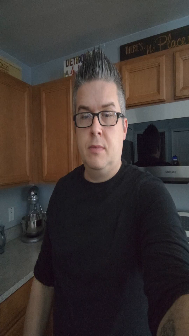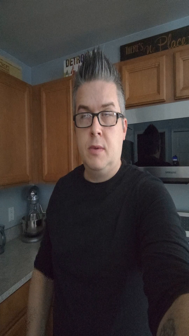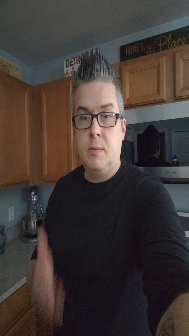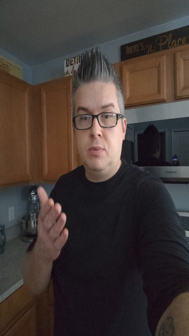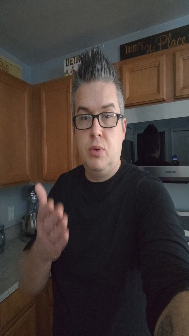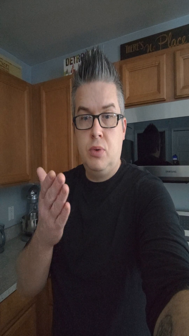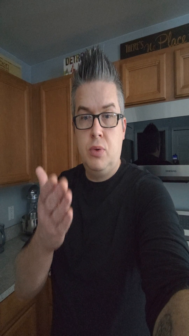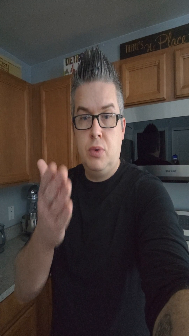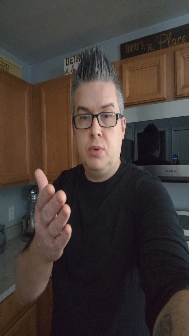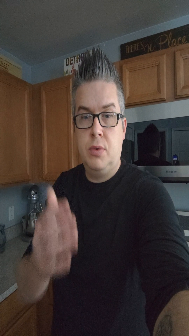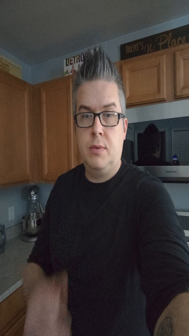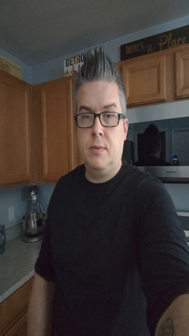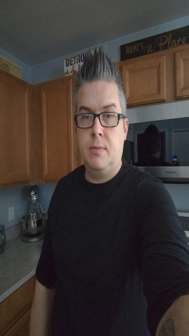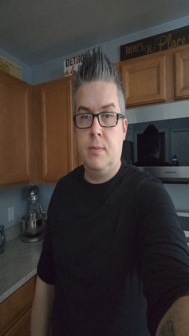boat